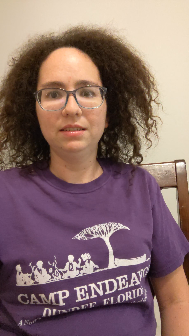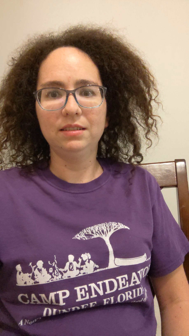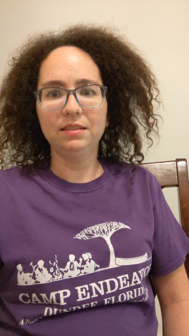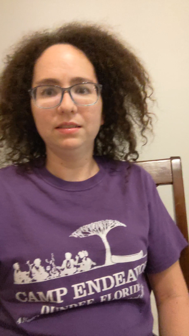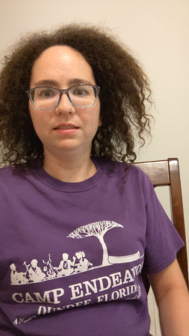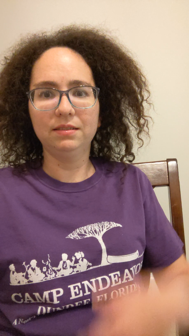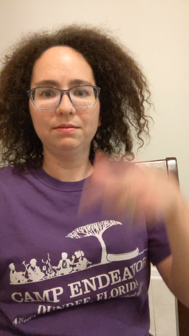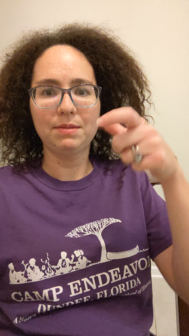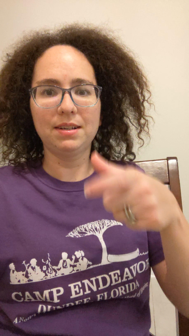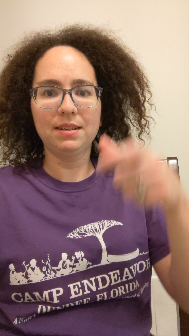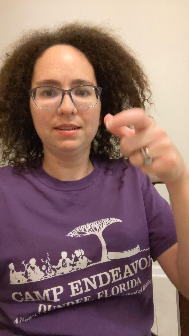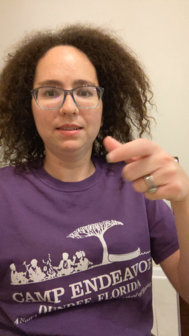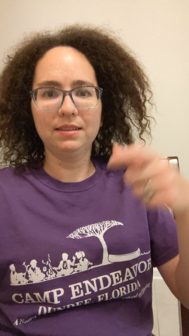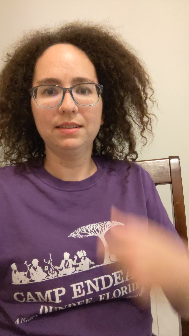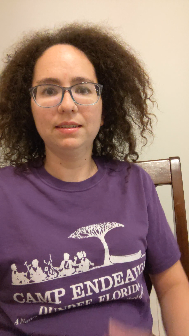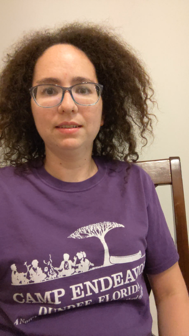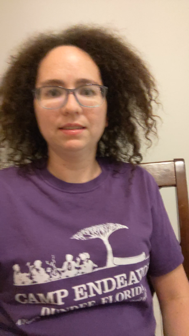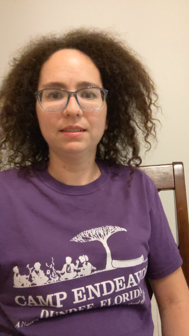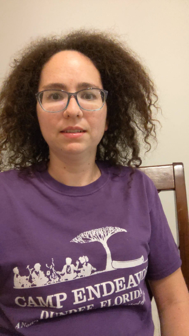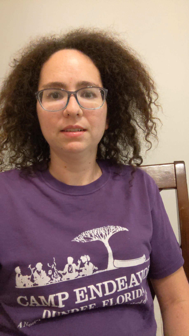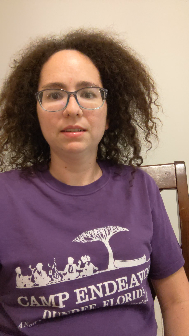plate